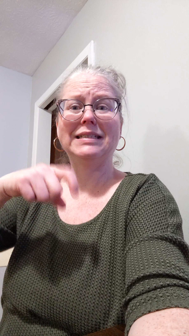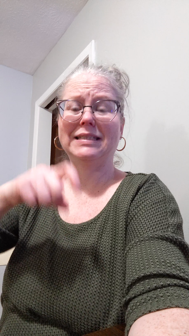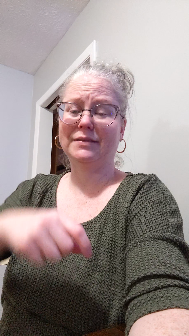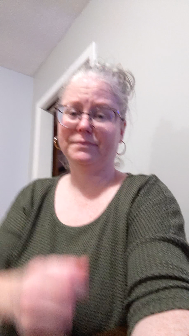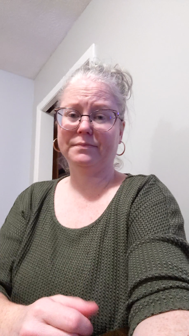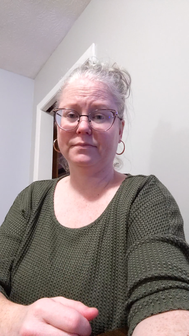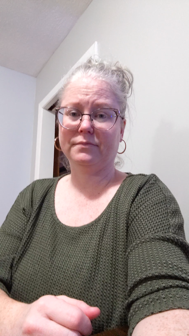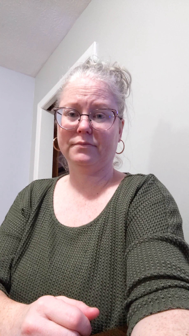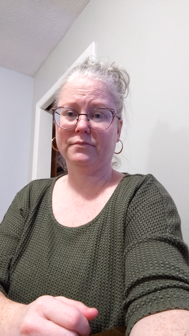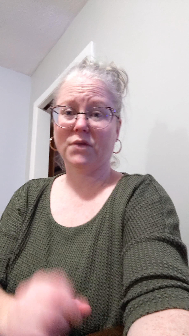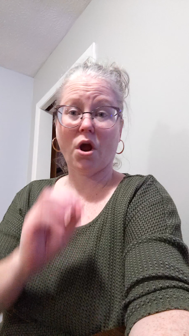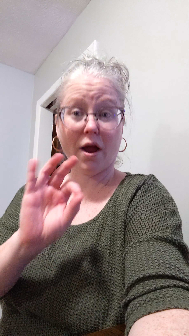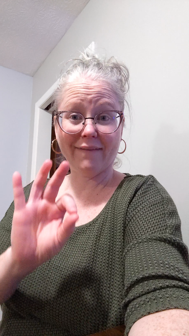of